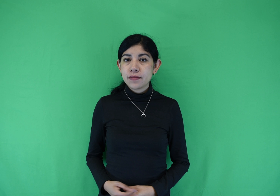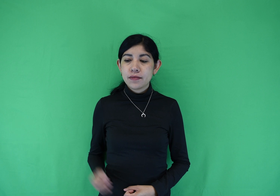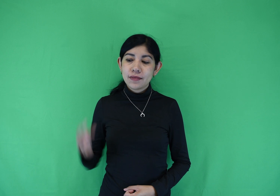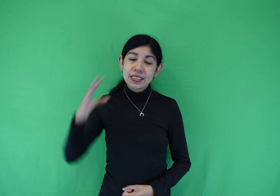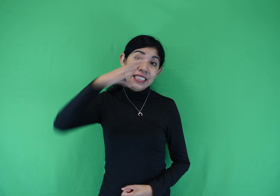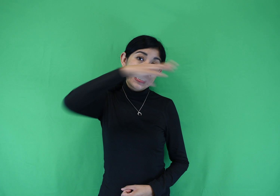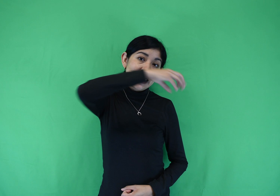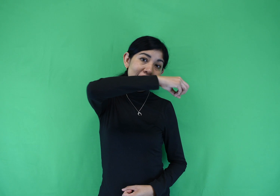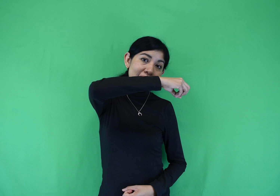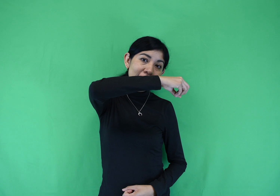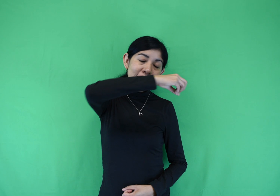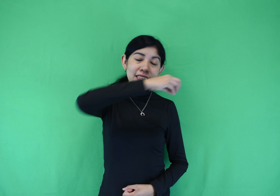caliente